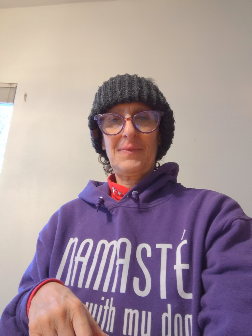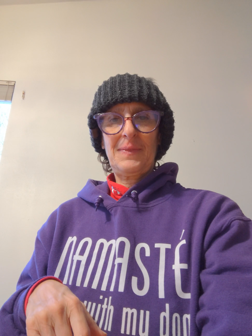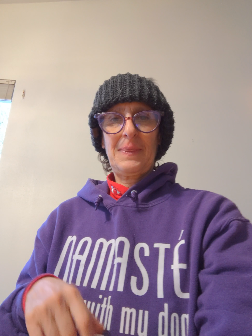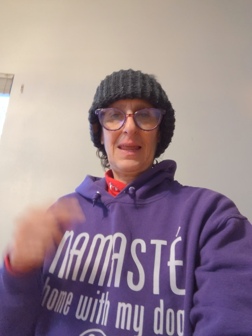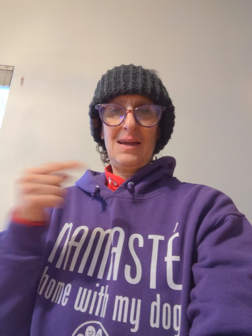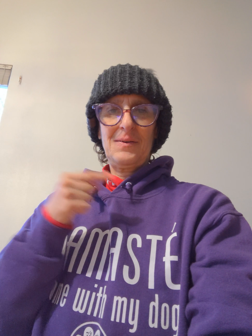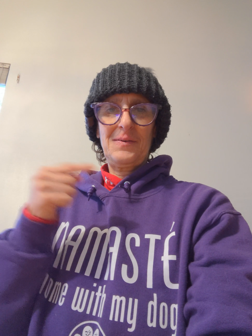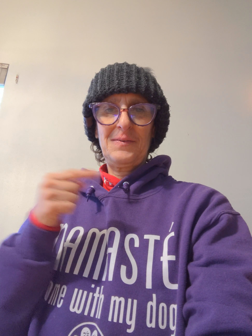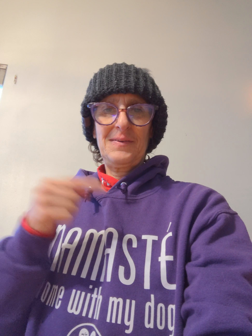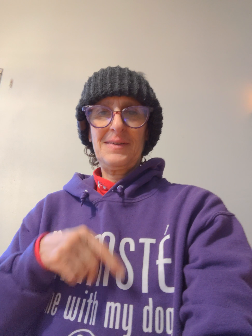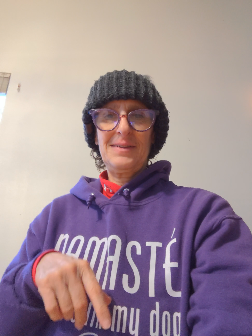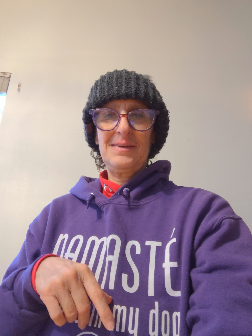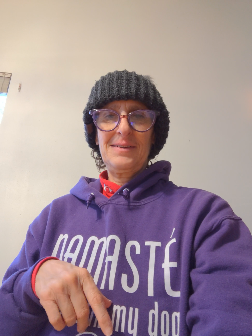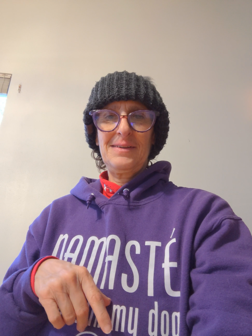owie